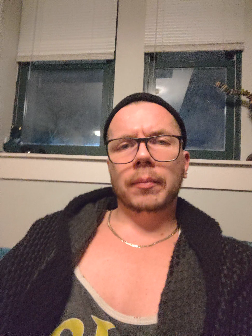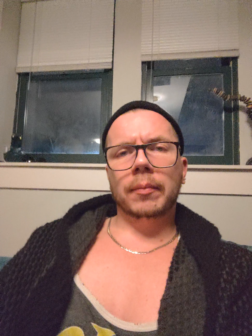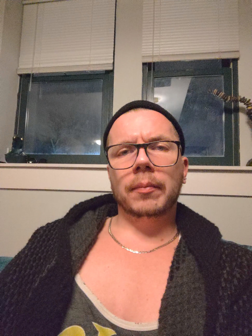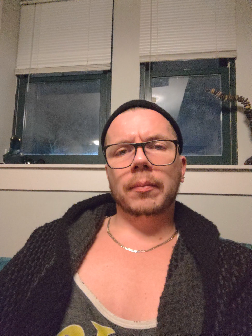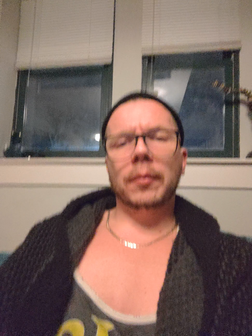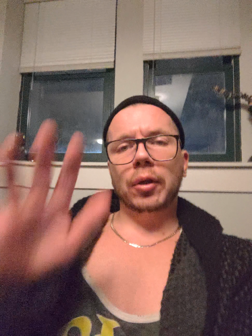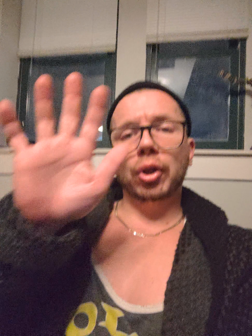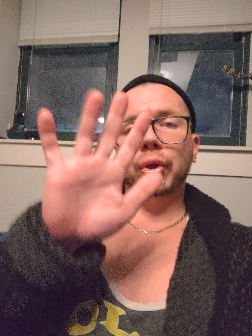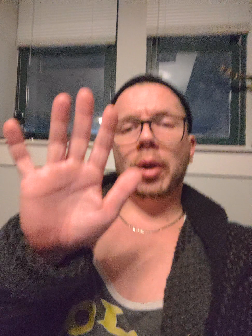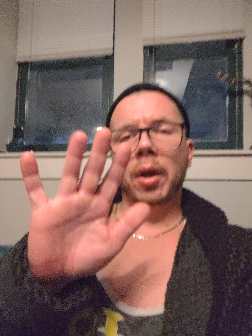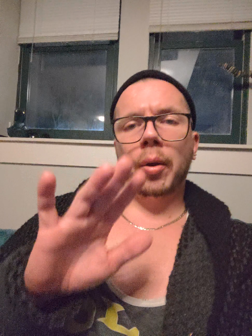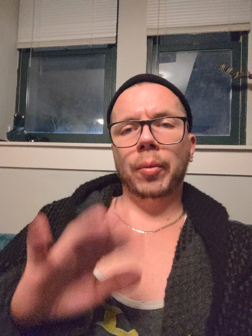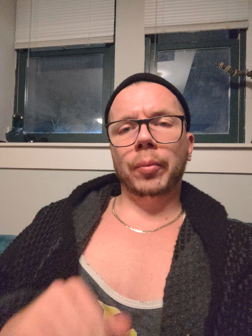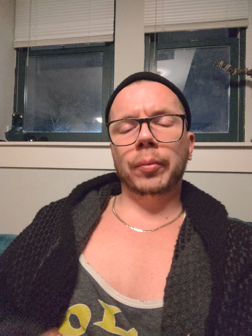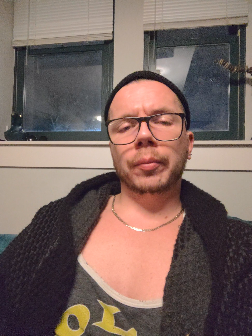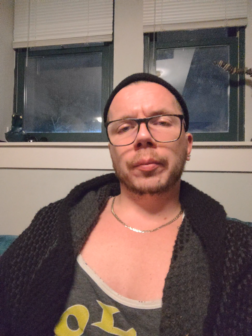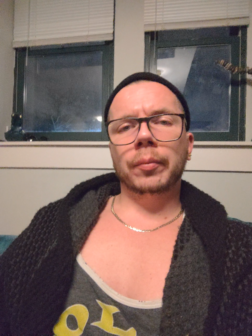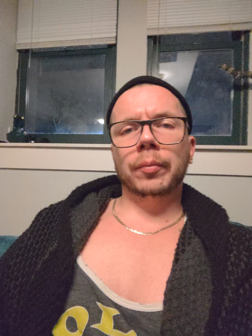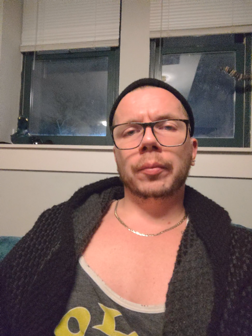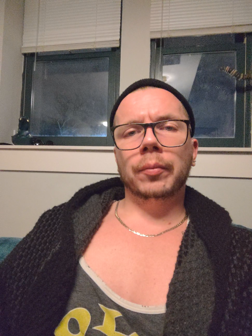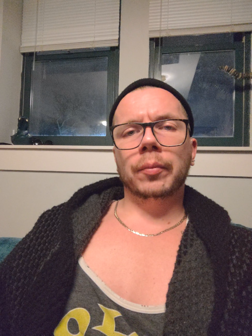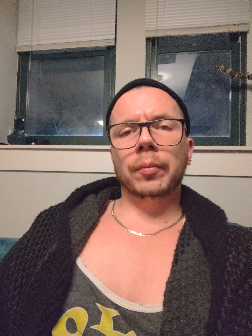snow